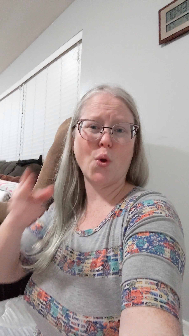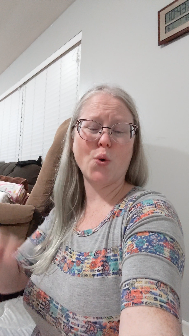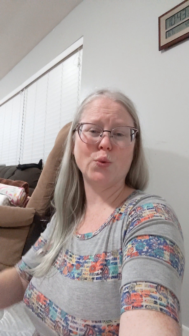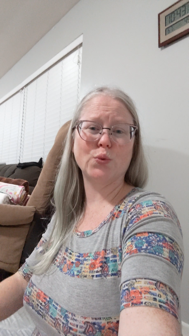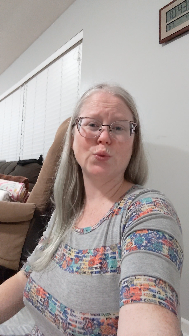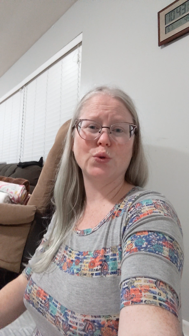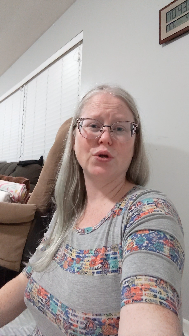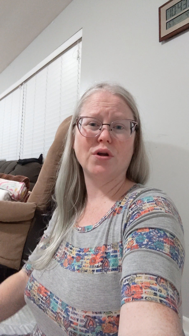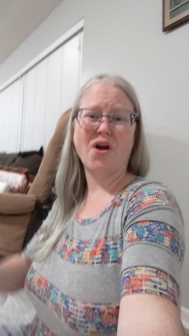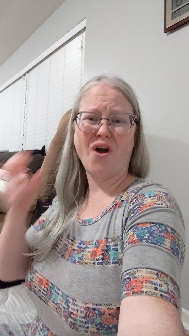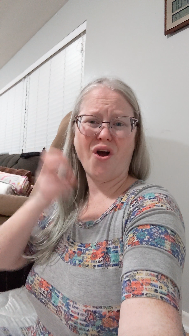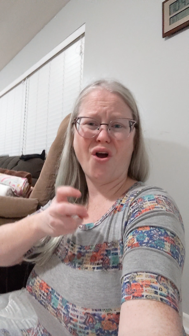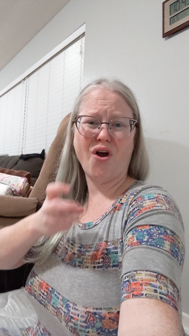hard